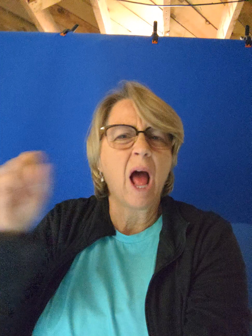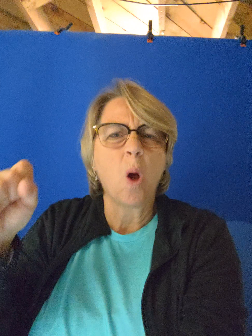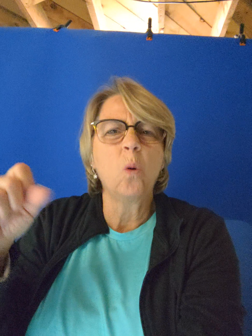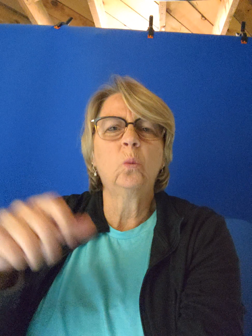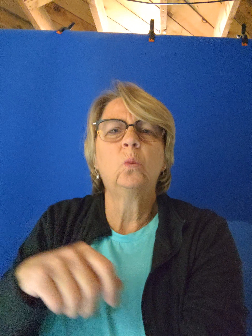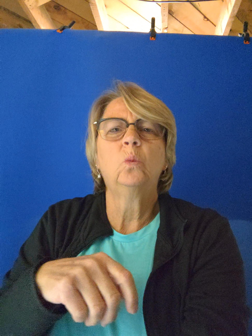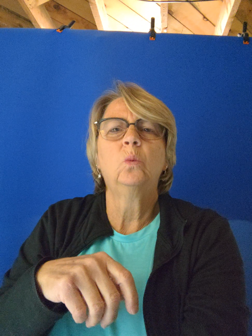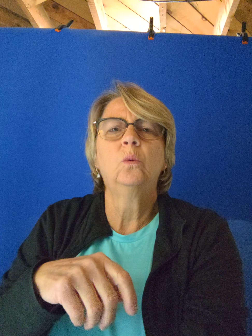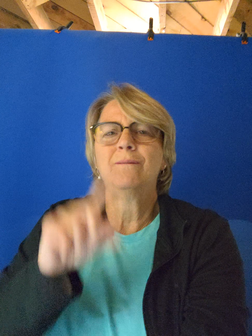loud